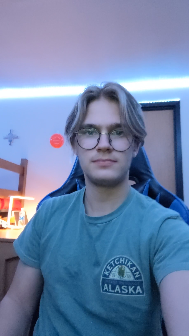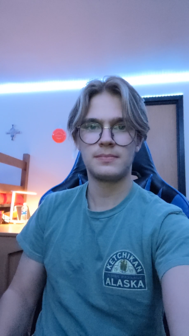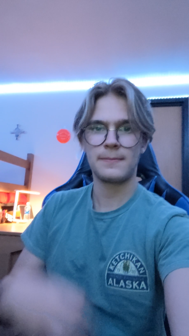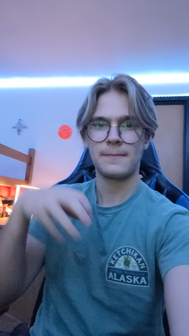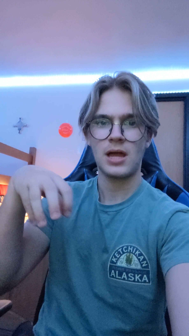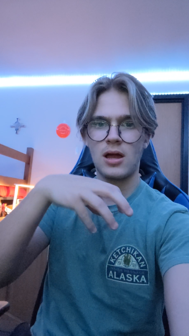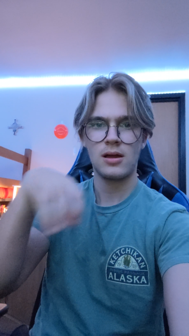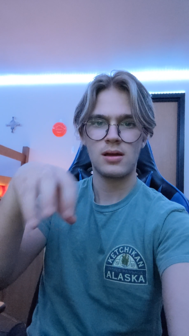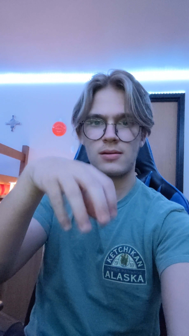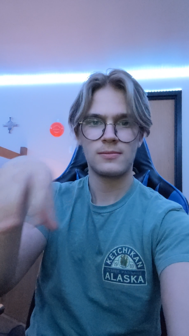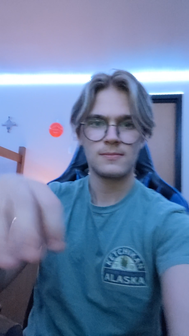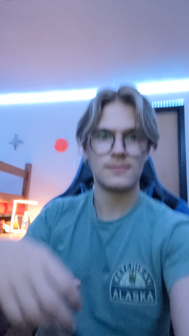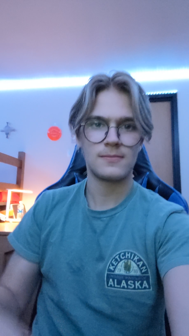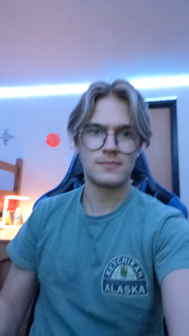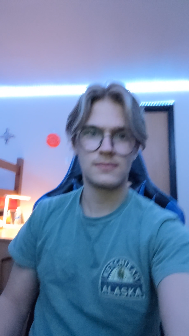block